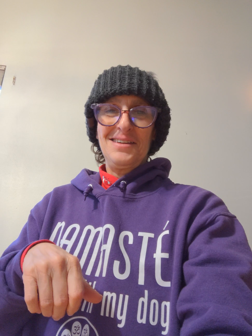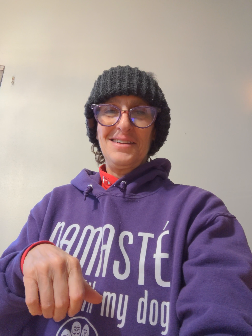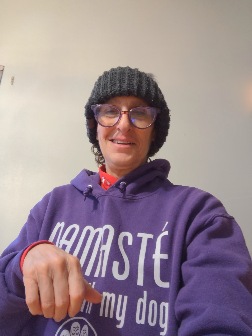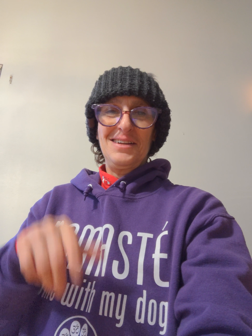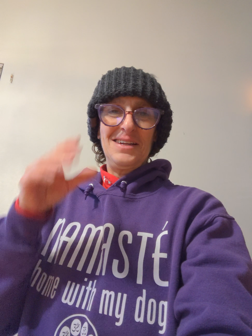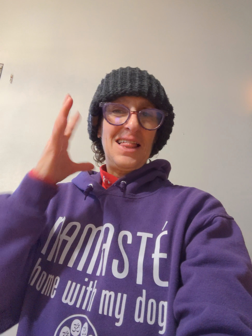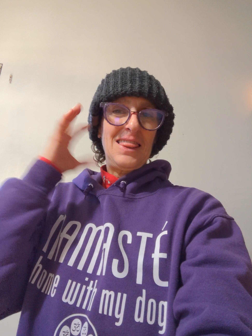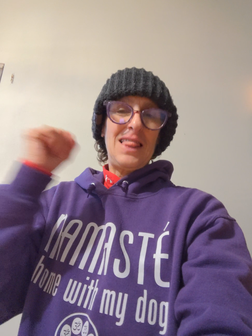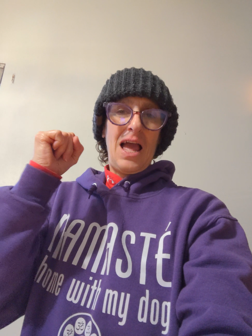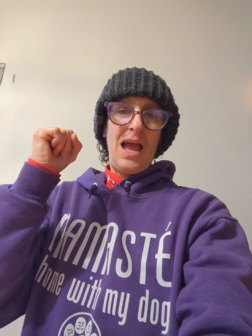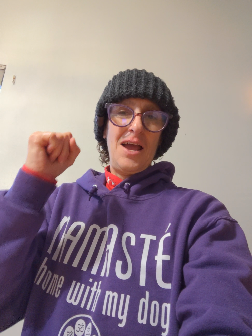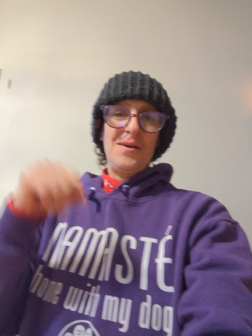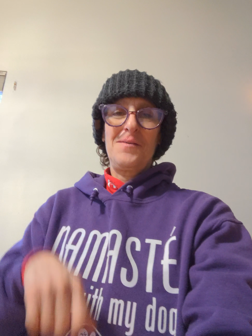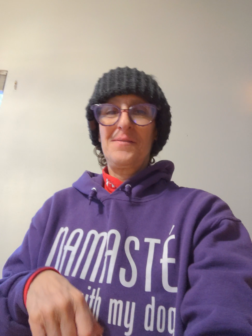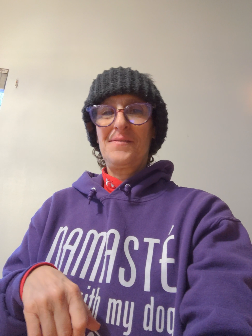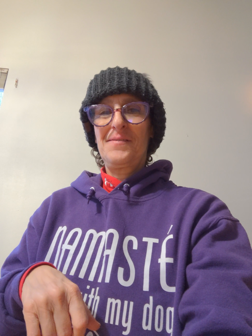loud